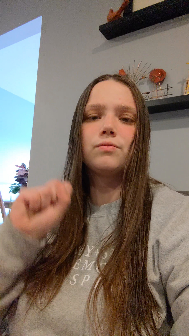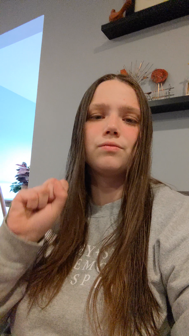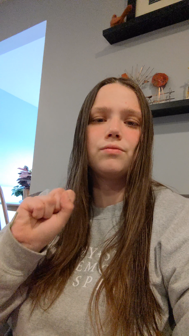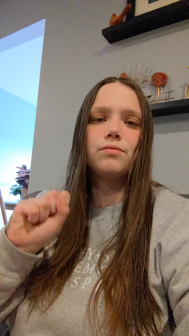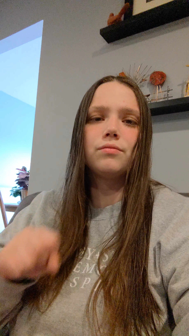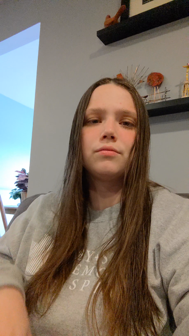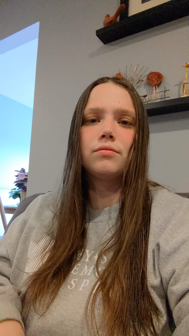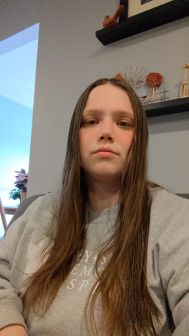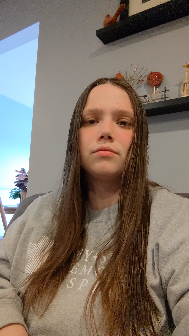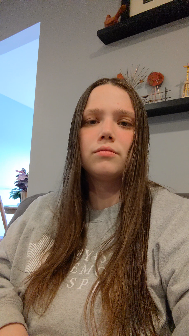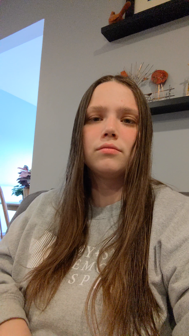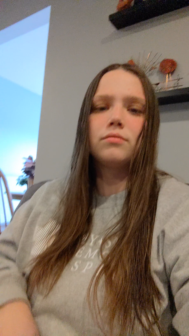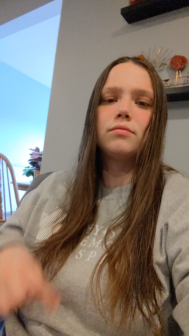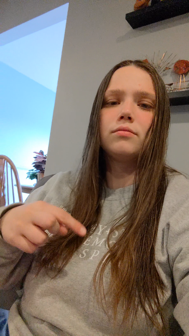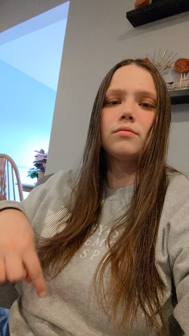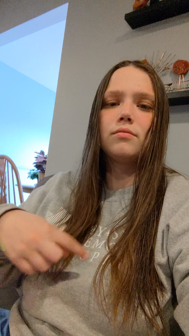belly button